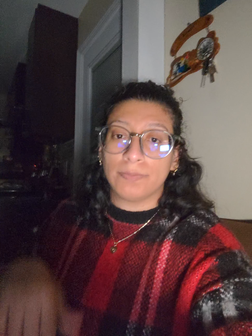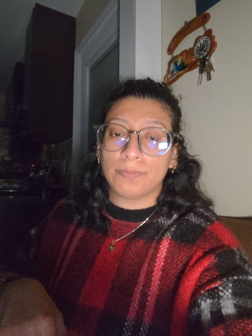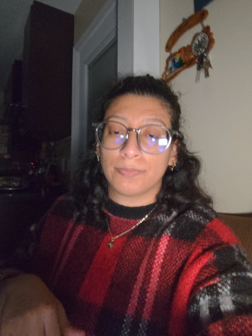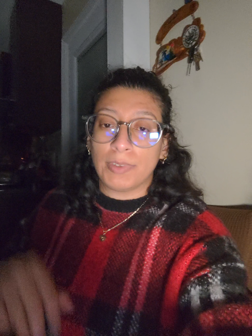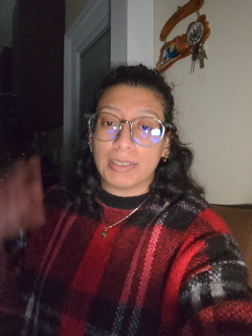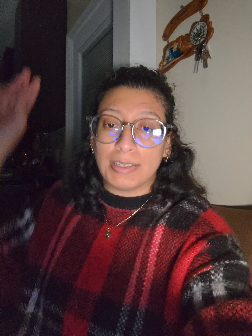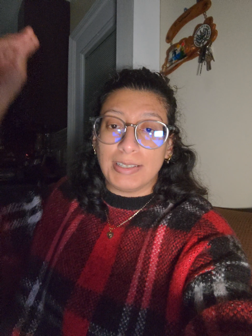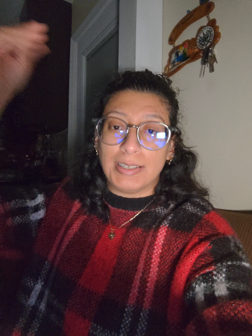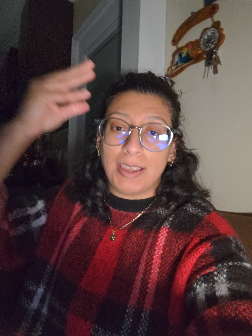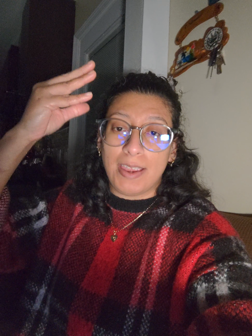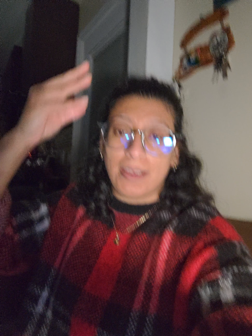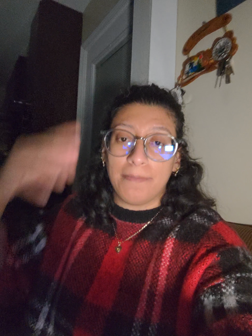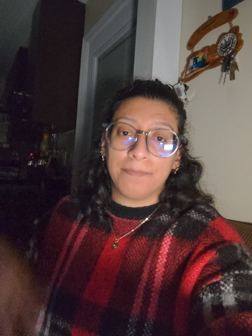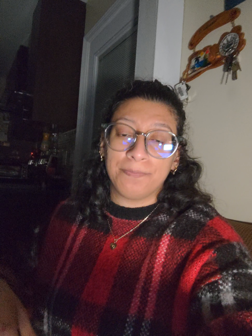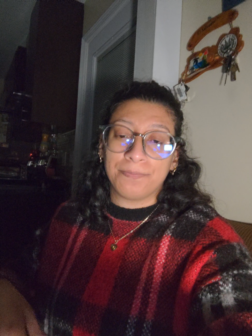sun